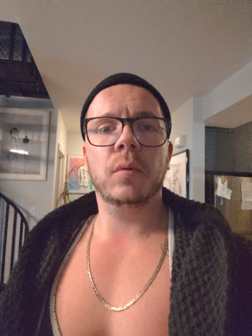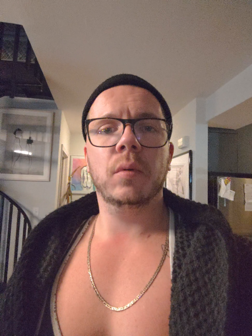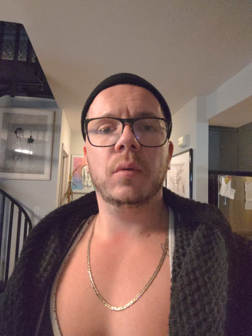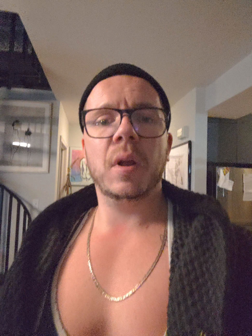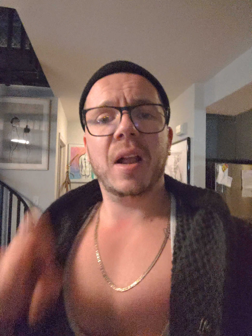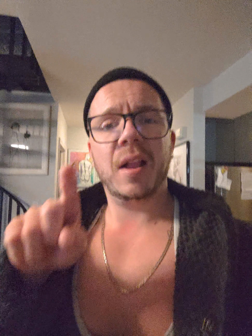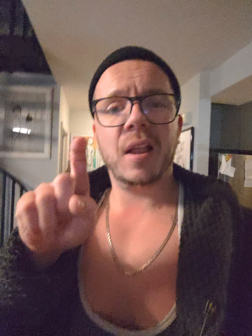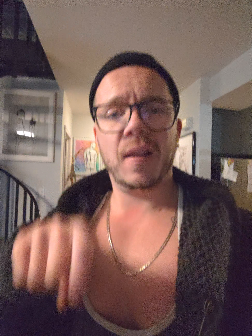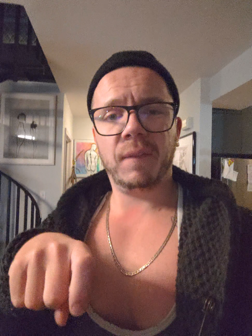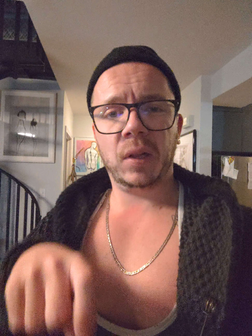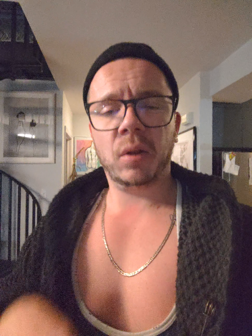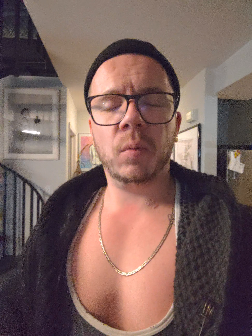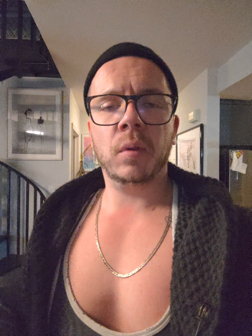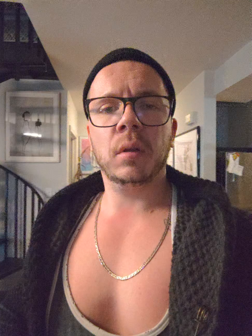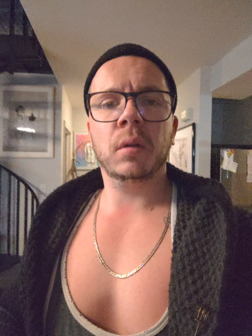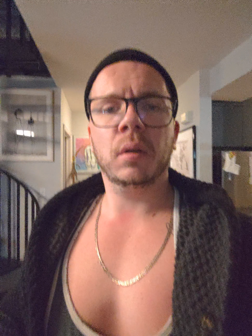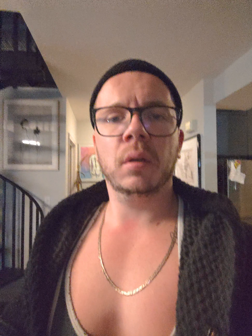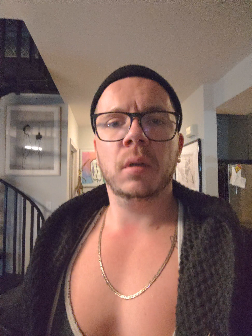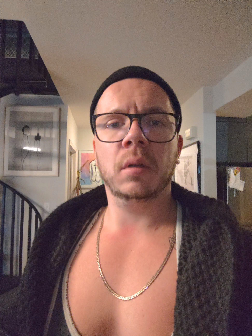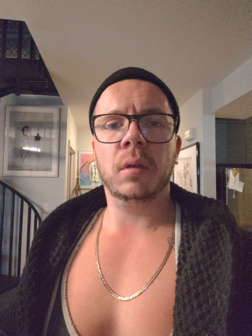have to